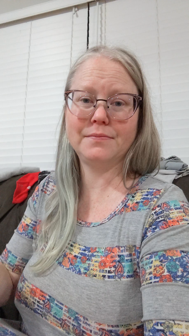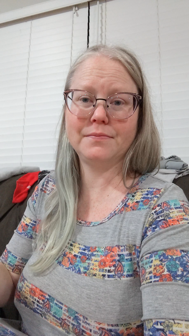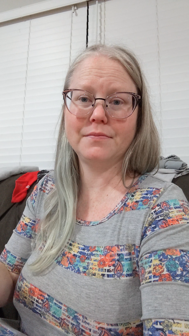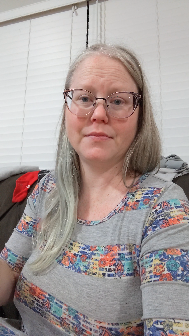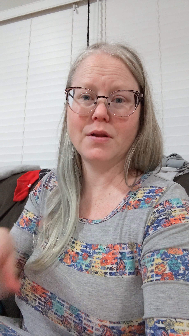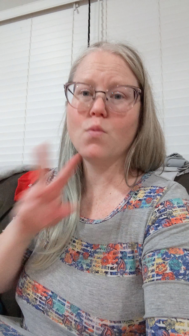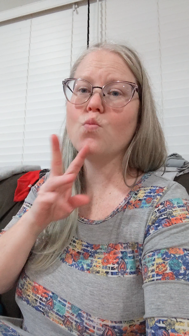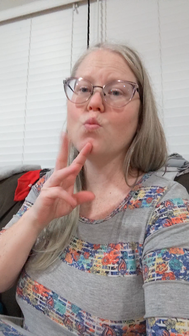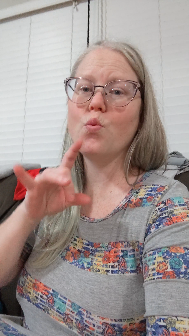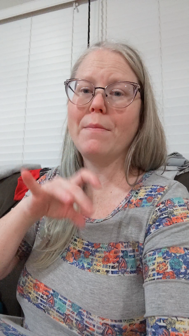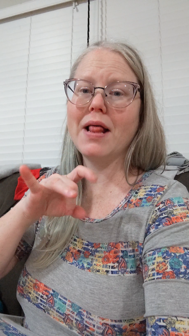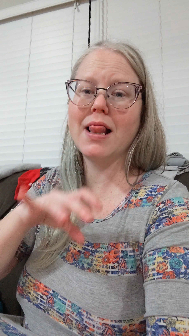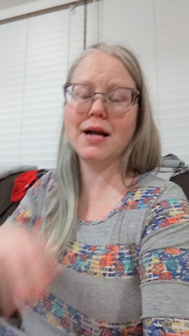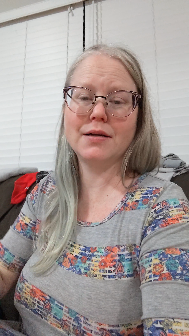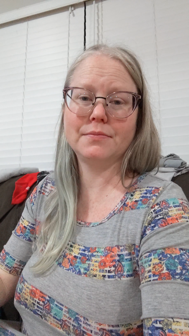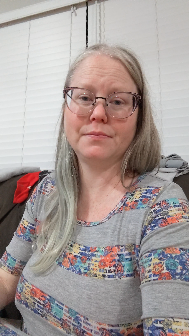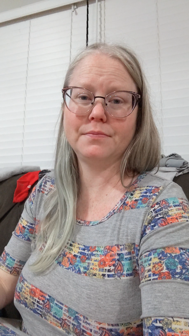melon